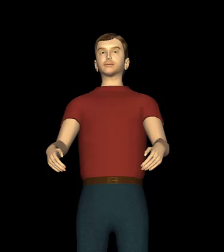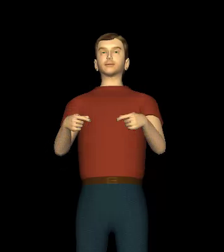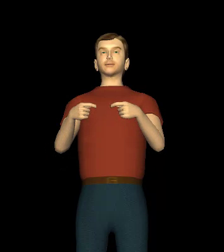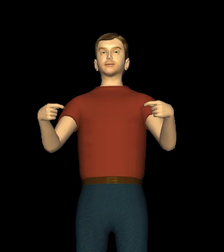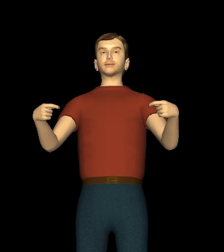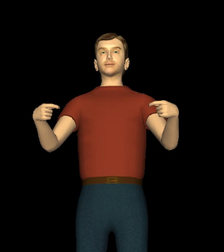واسع